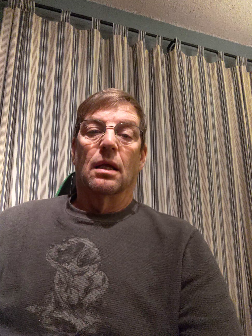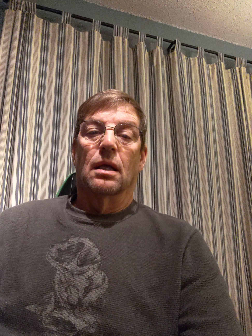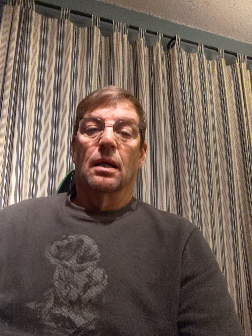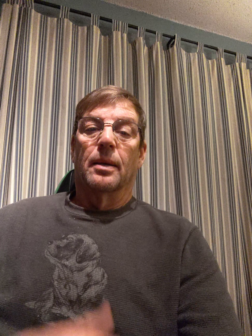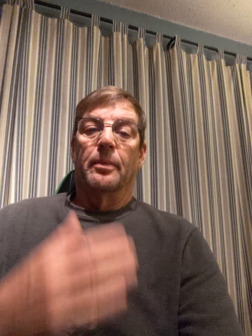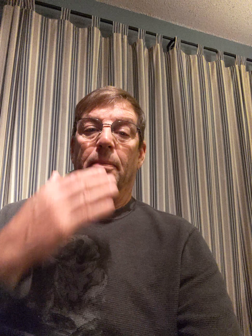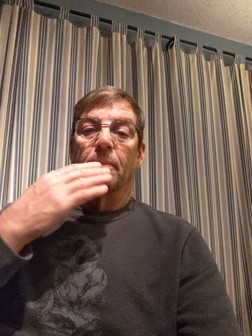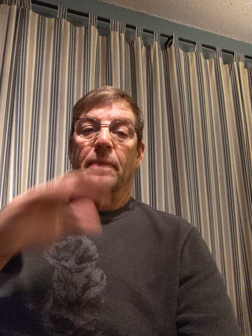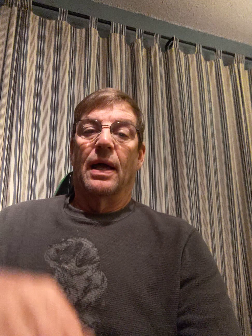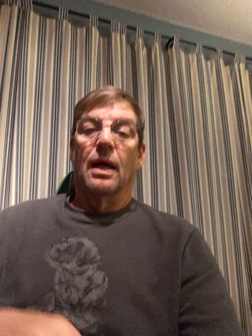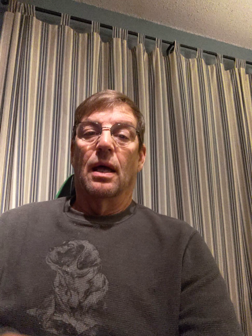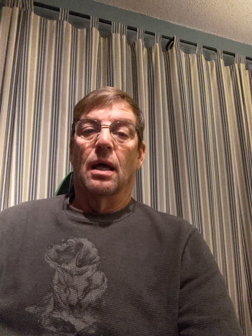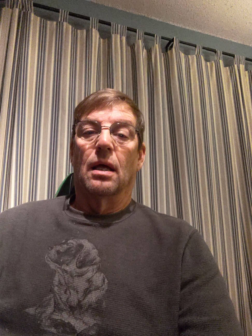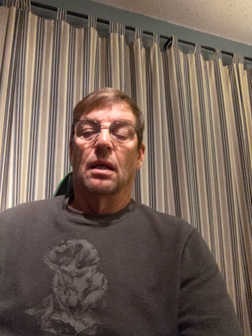bad